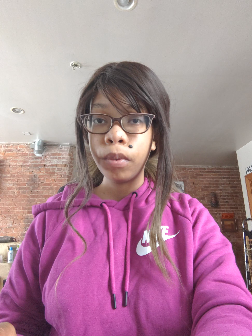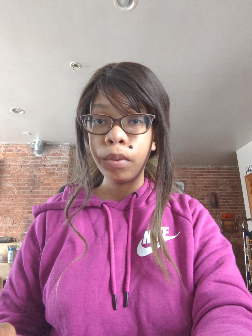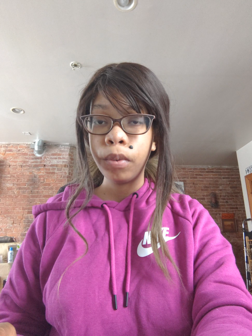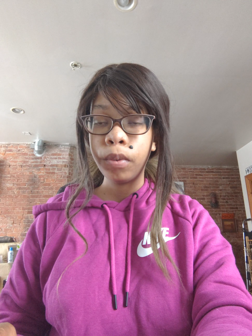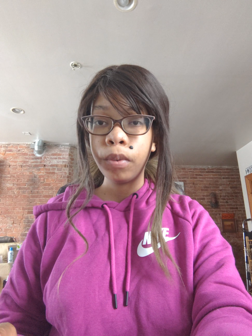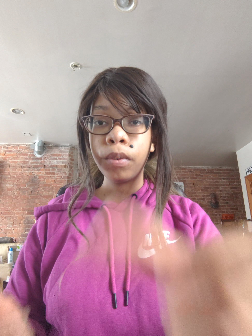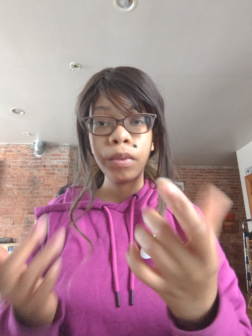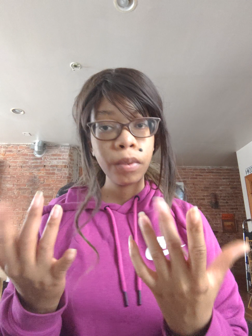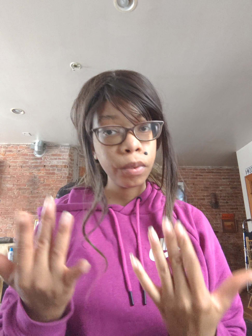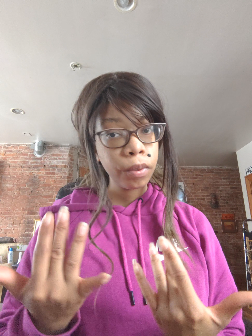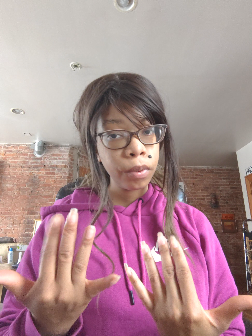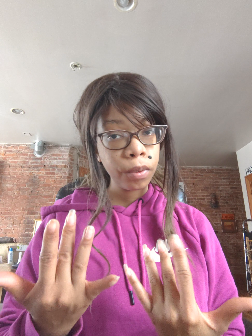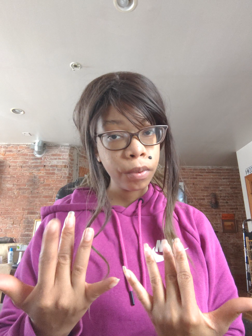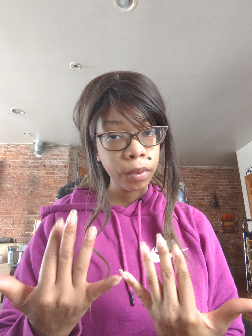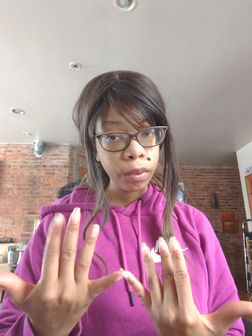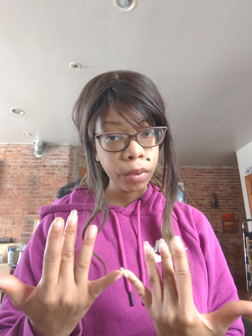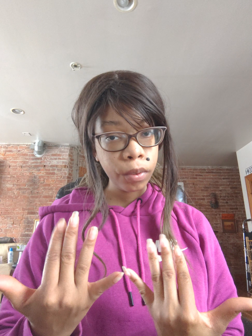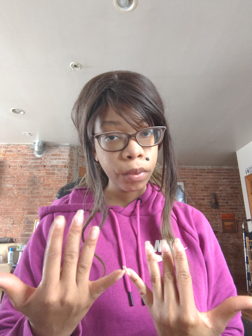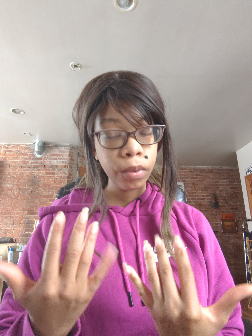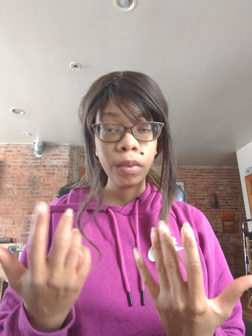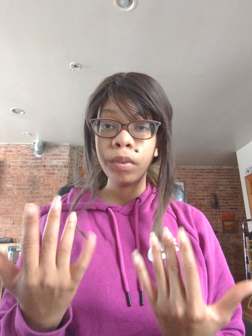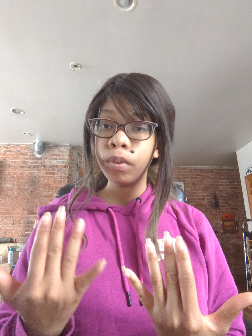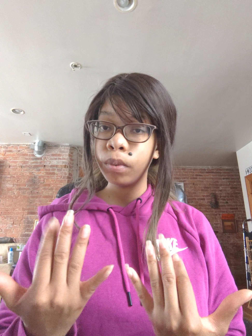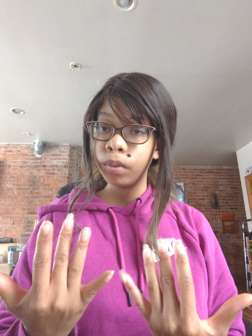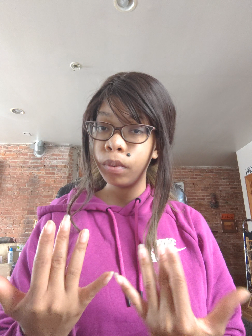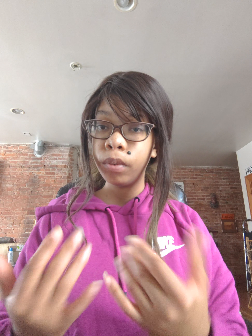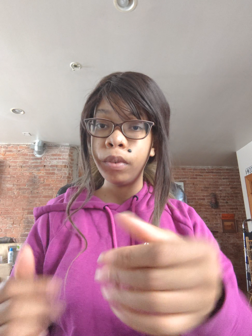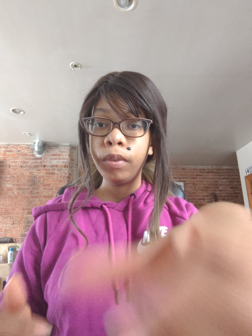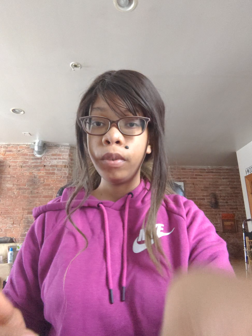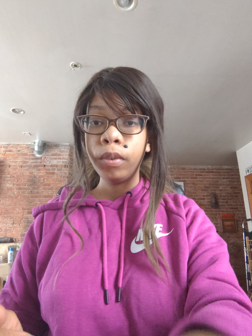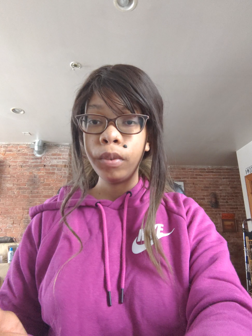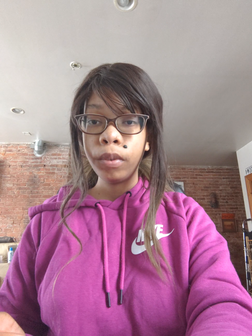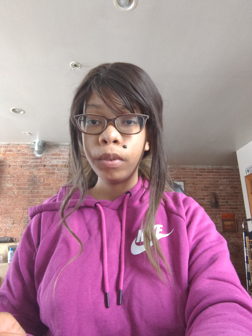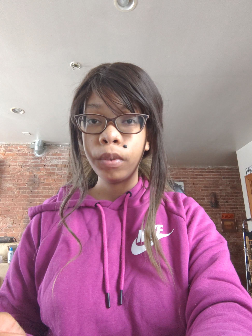wait